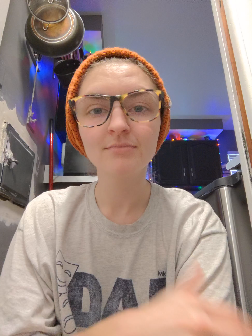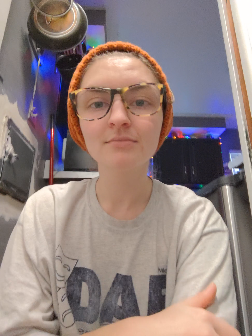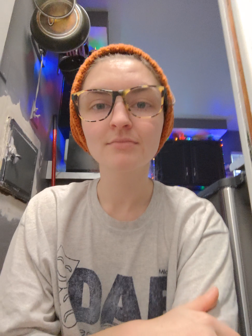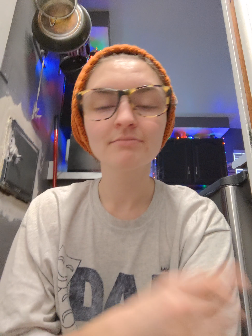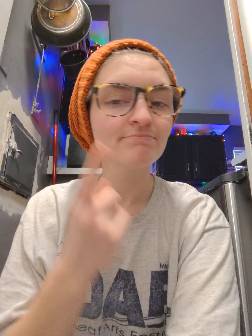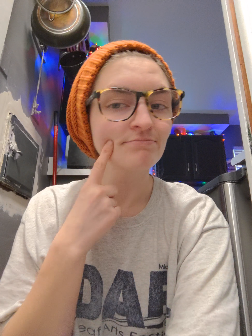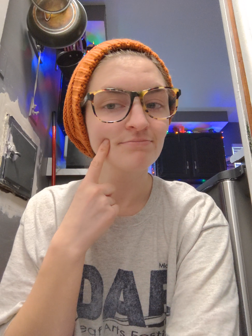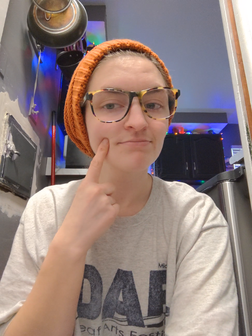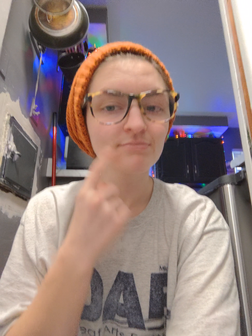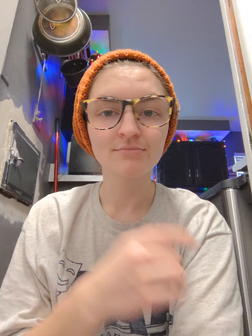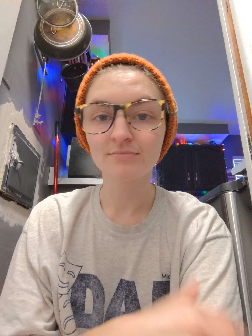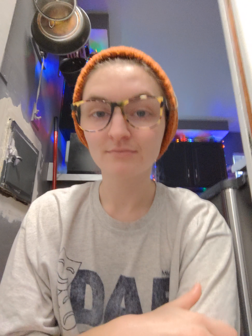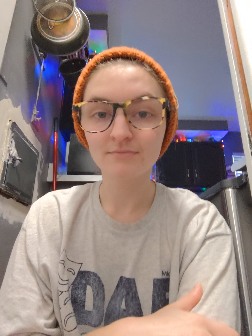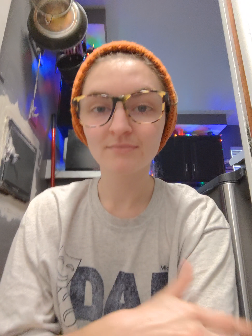cheek